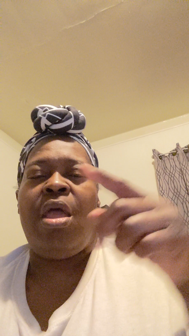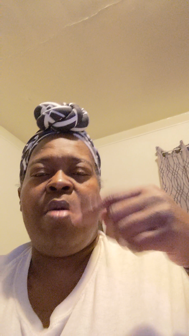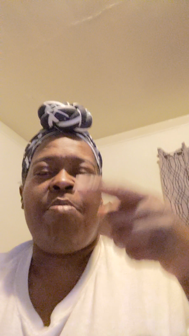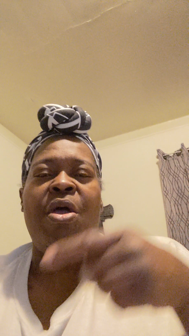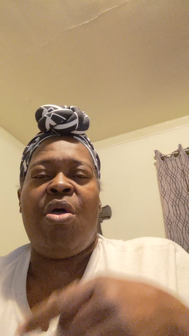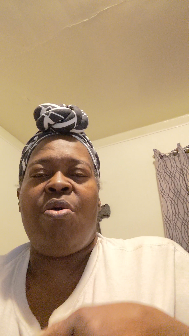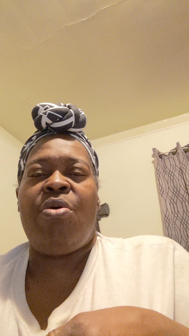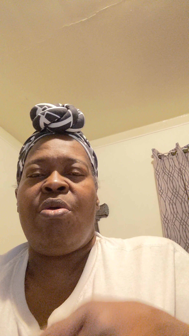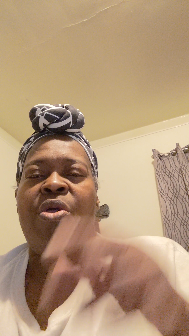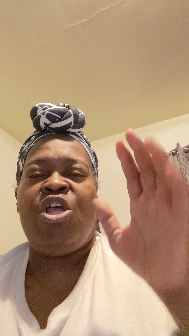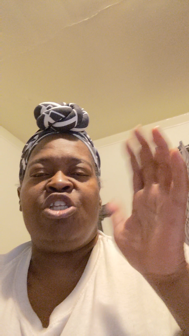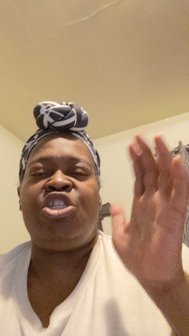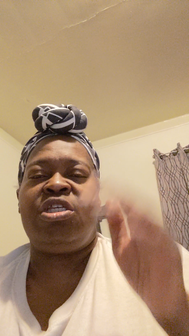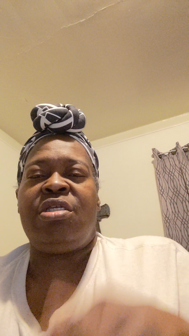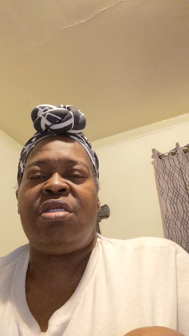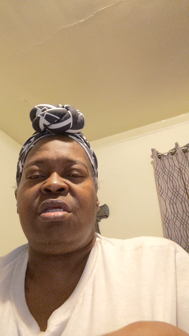cheese